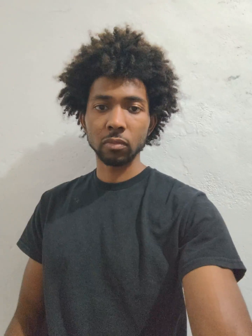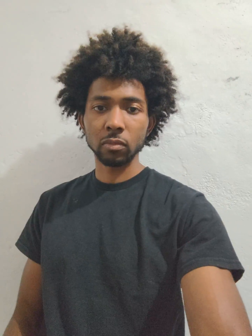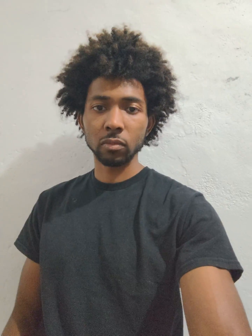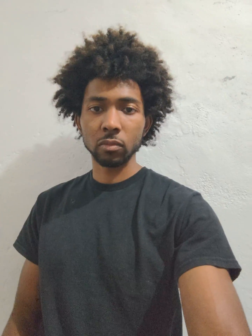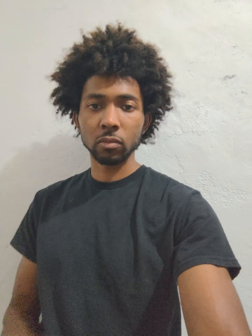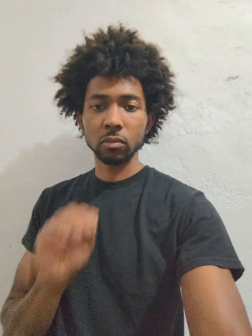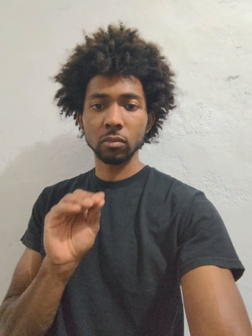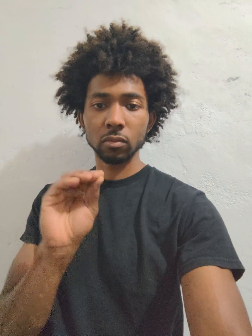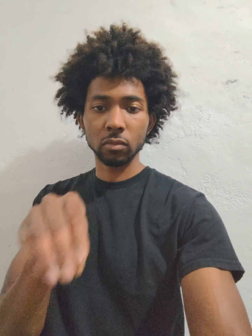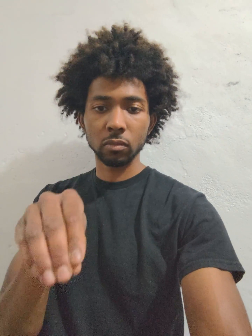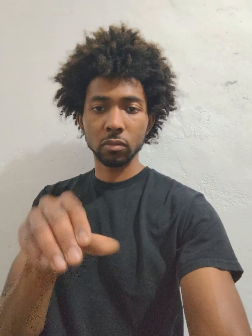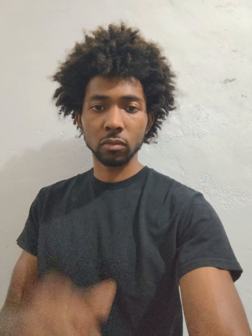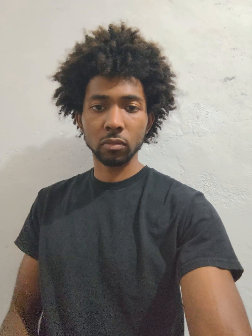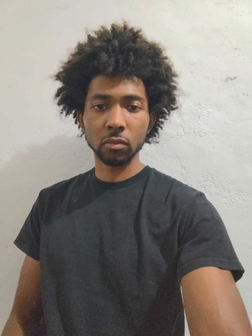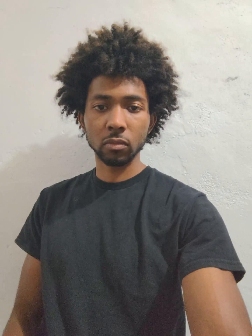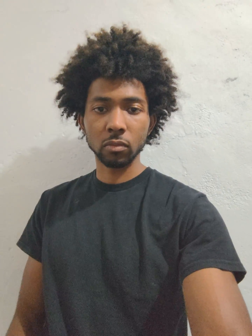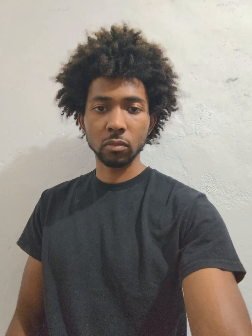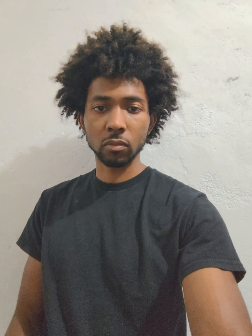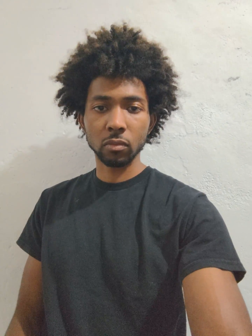put